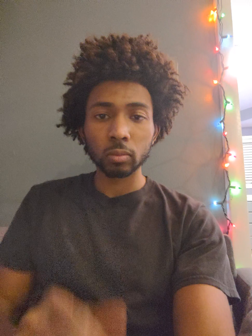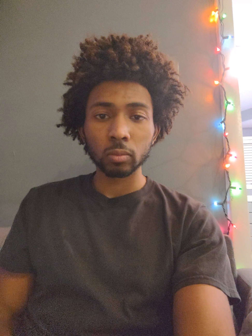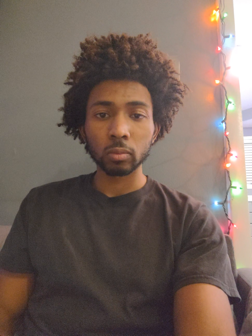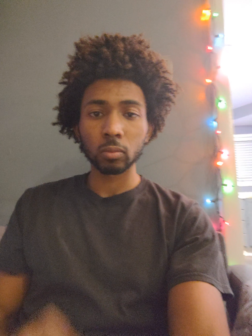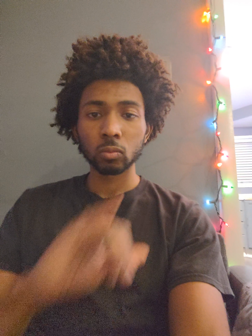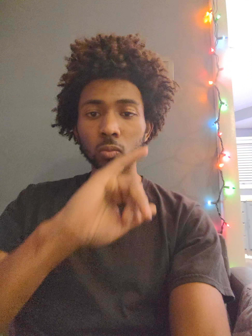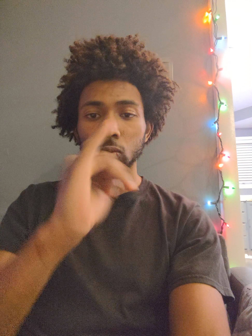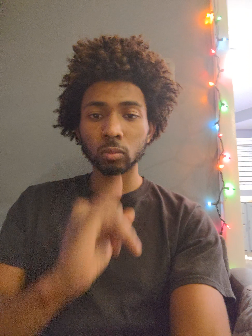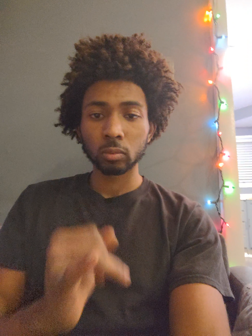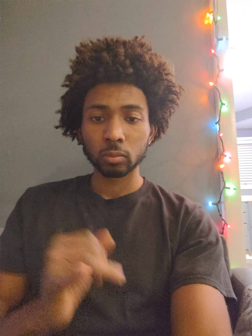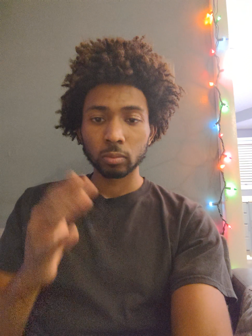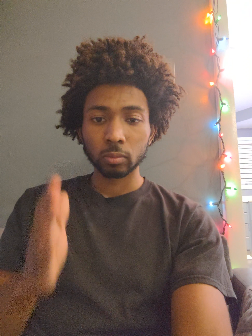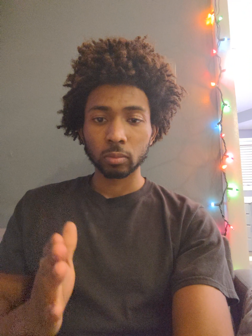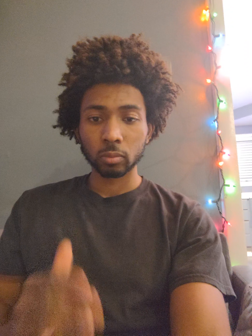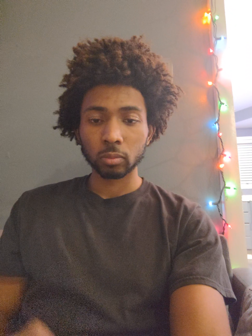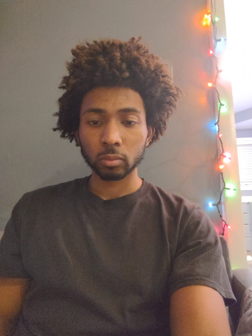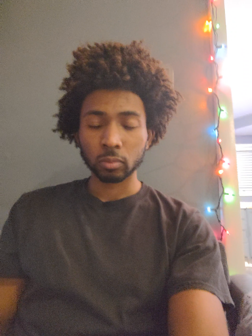drawer